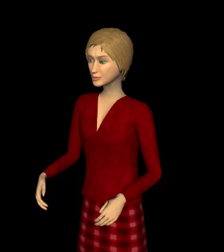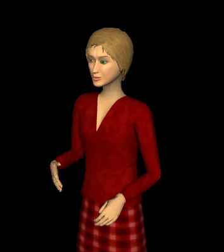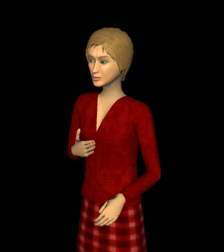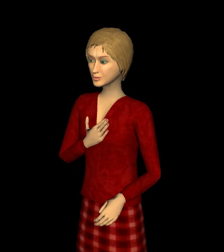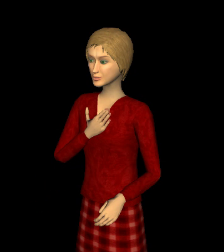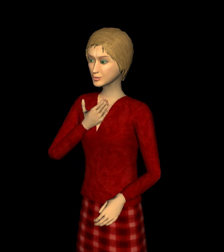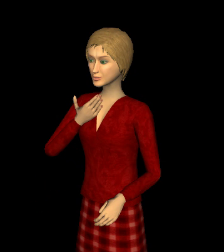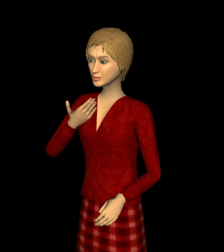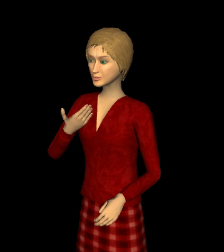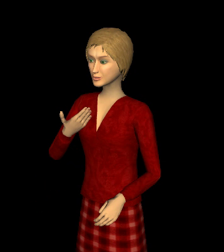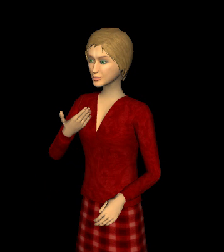يحب